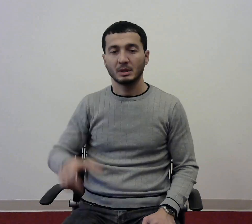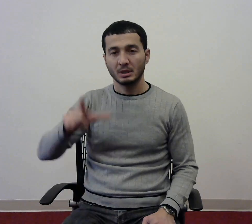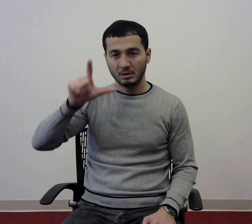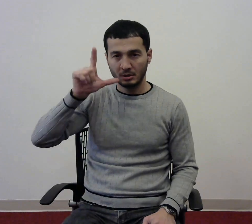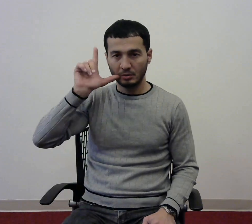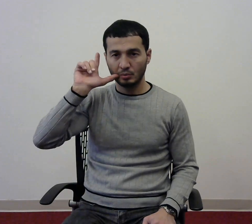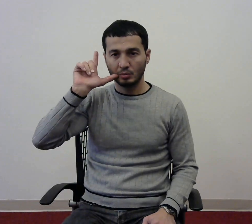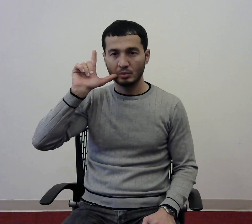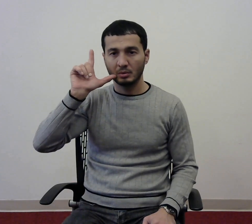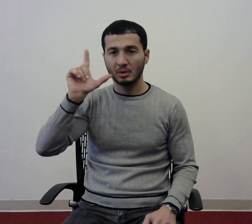srağagün